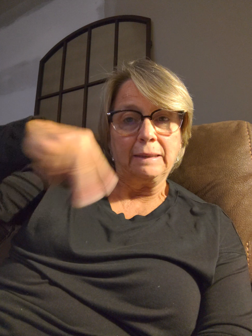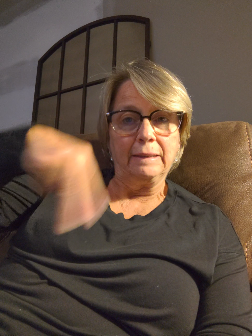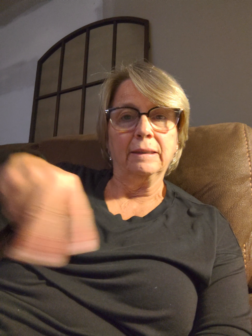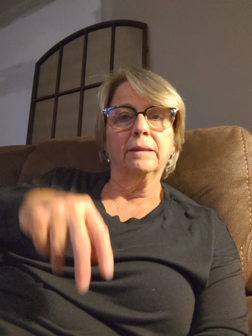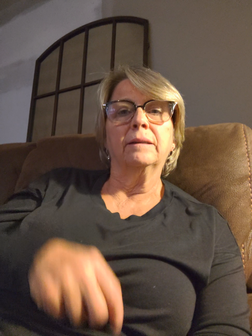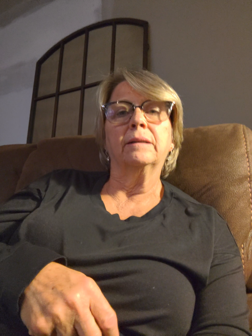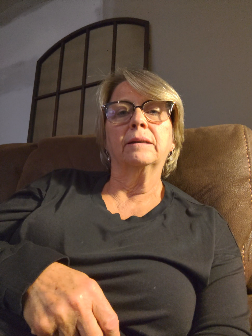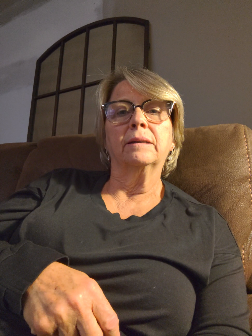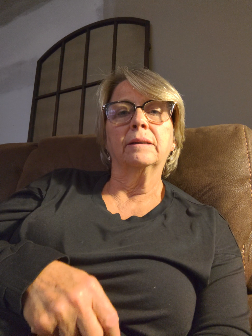dance